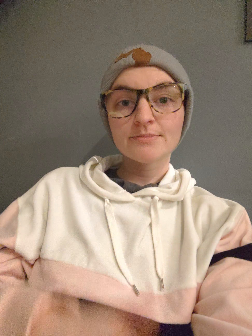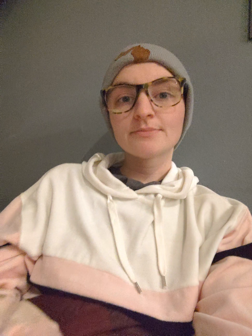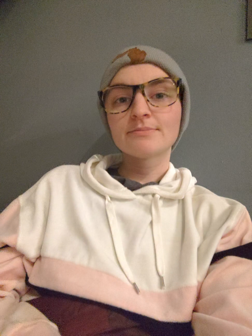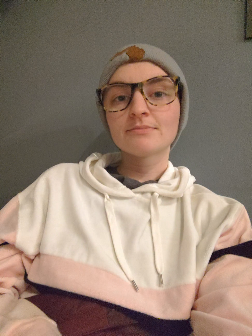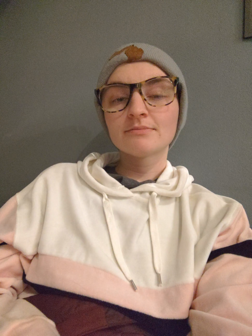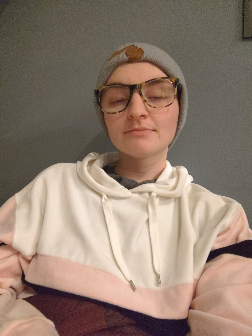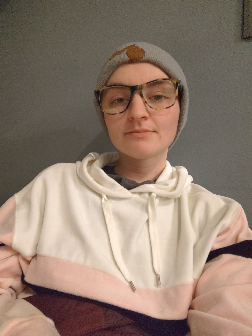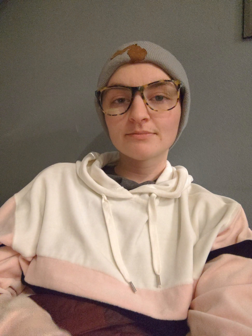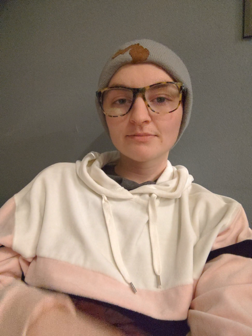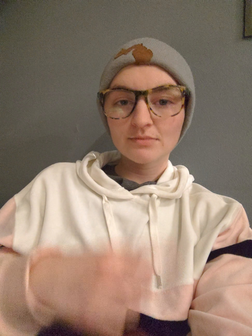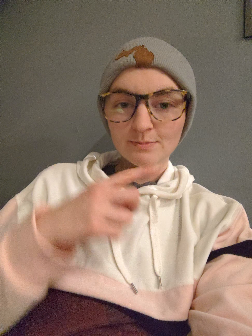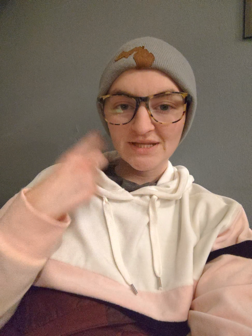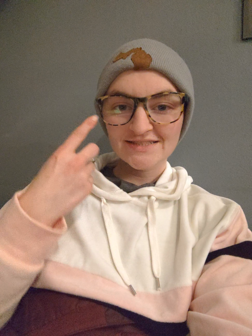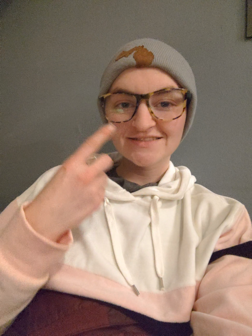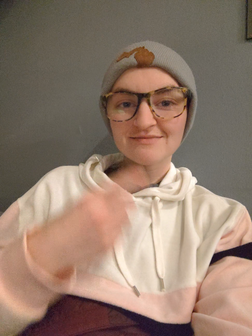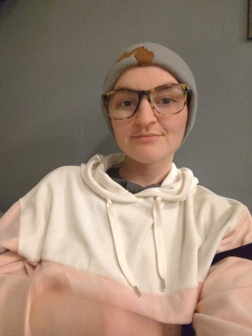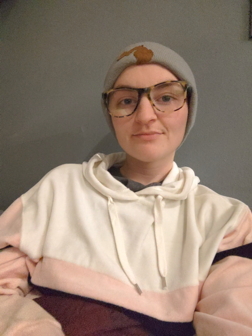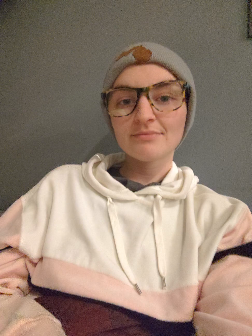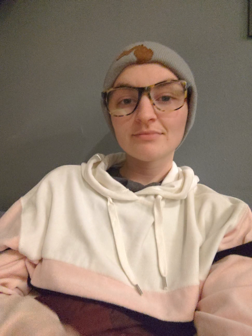smile